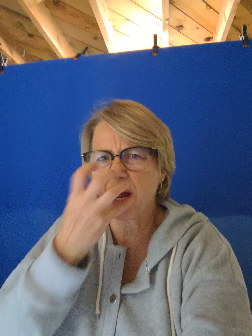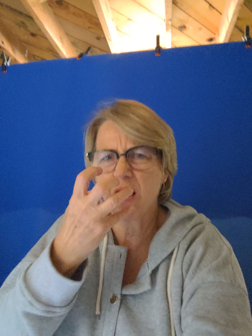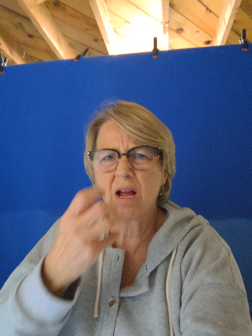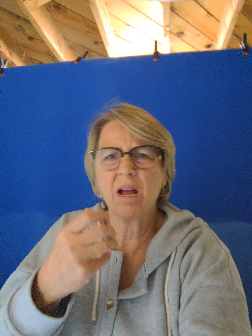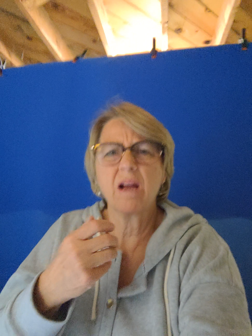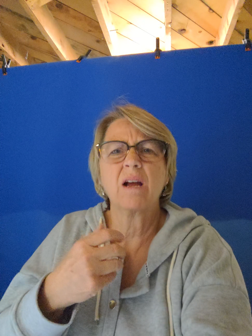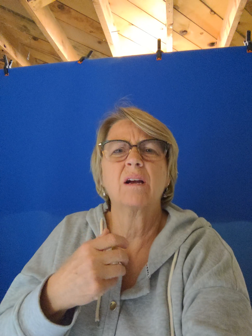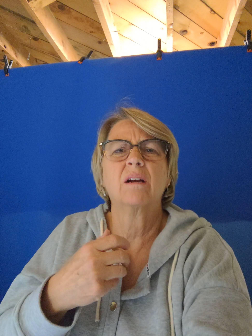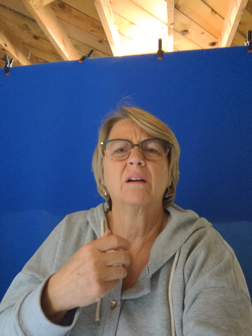mad